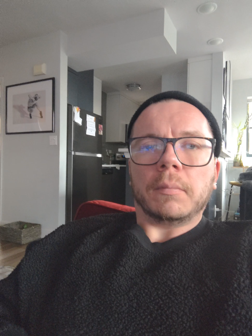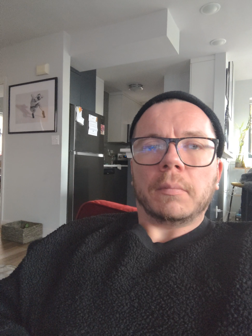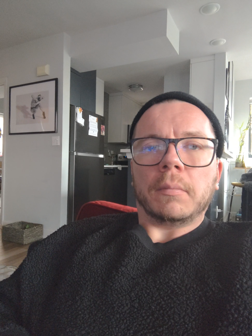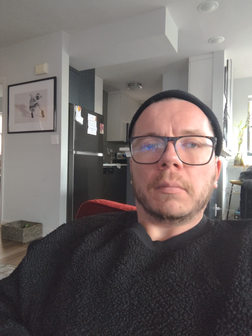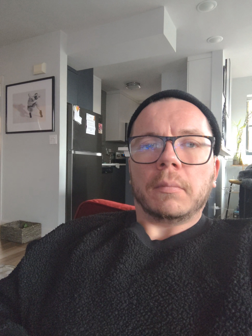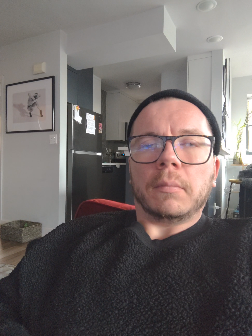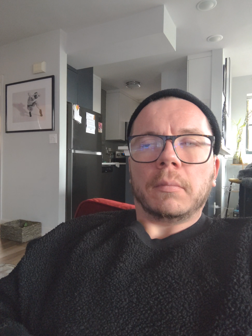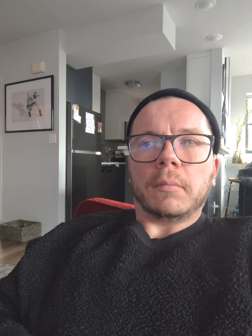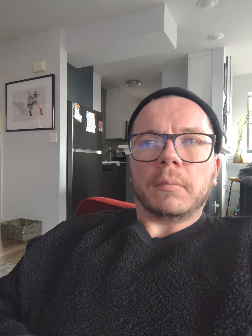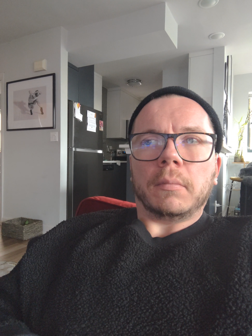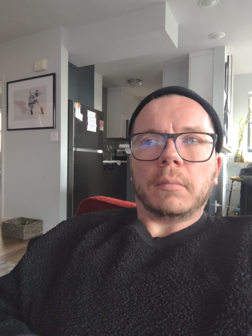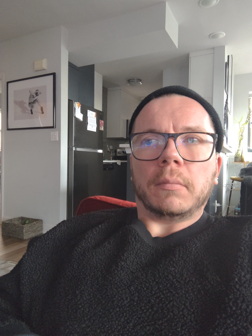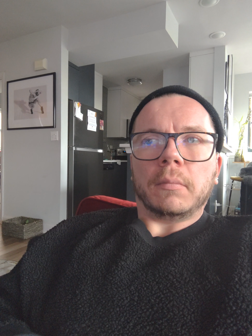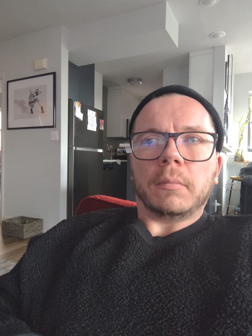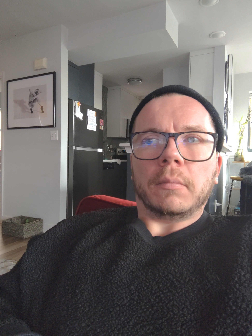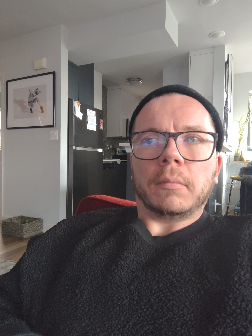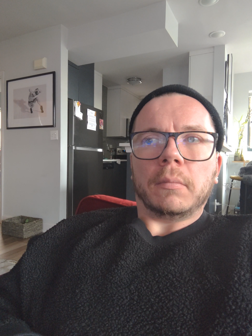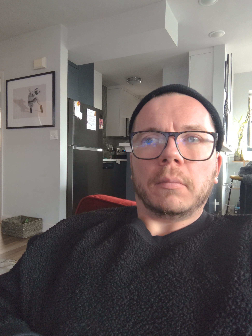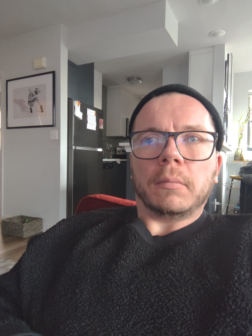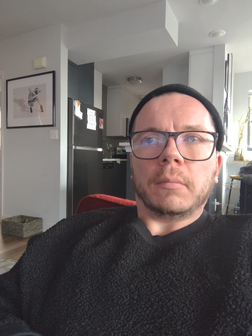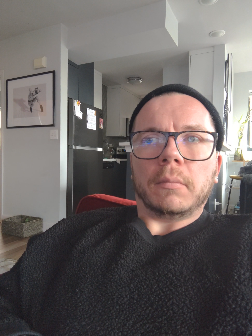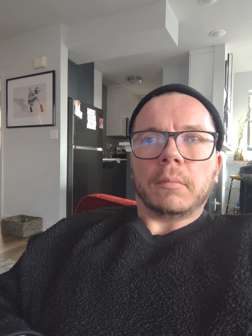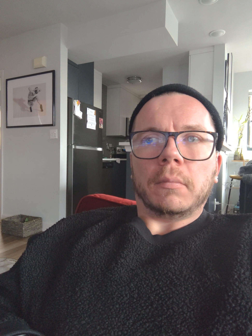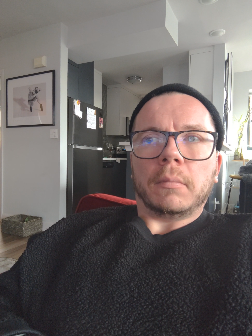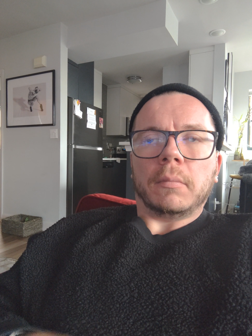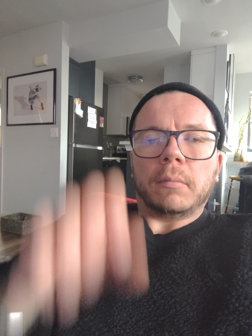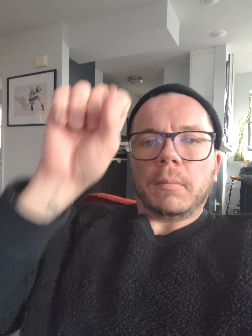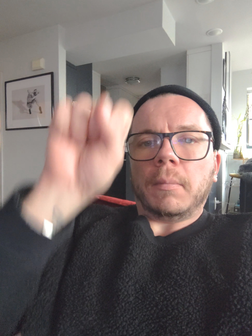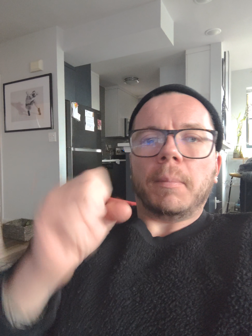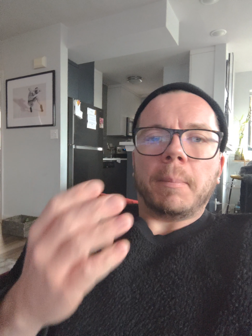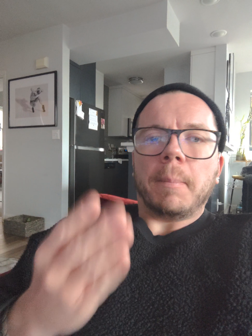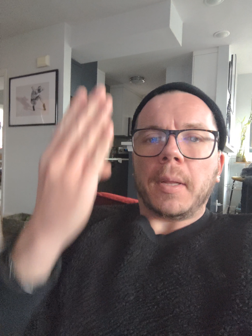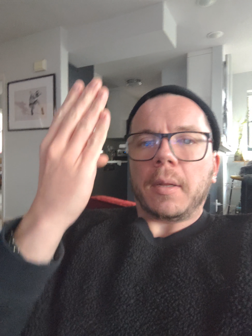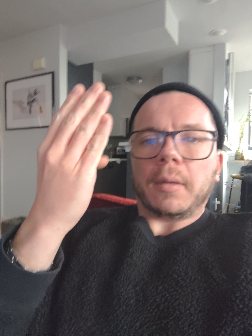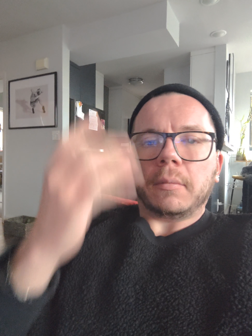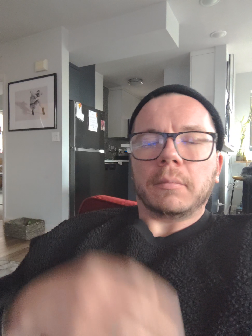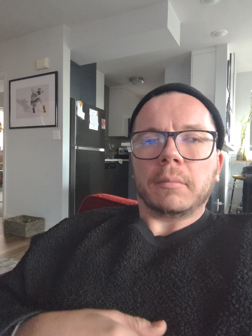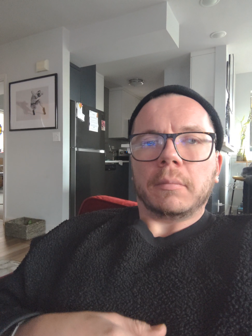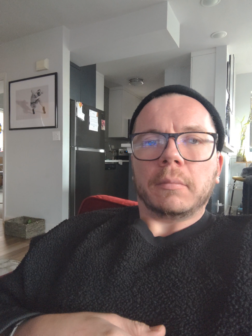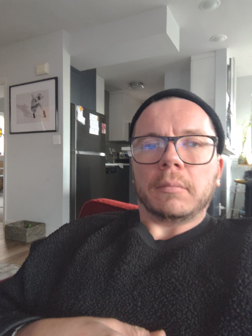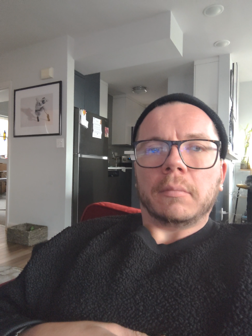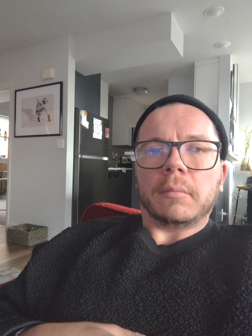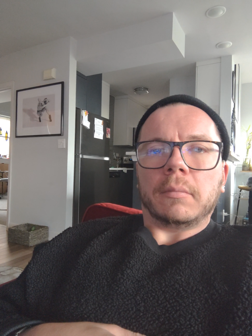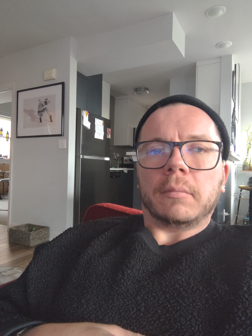mitten